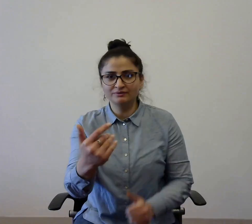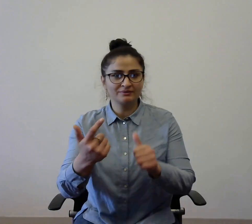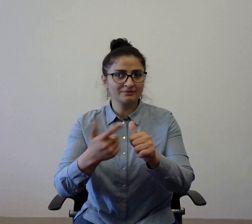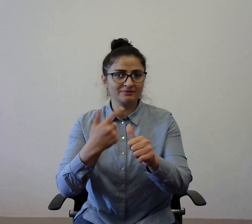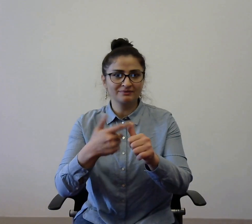ad